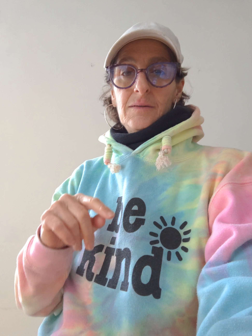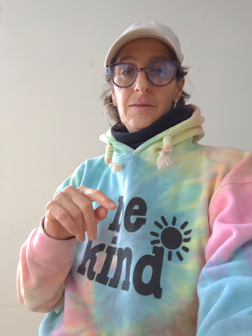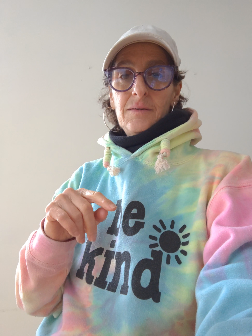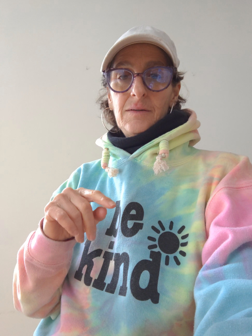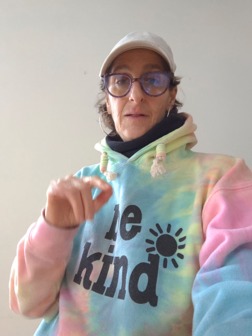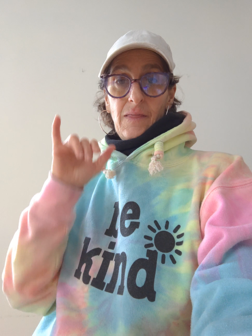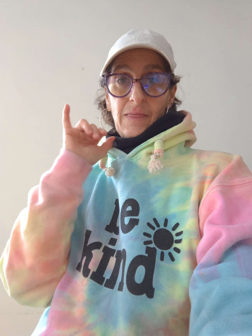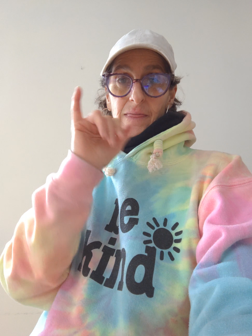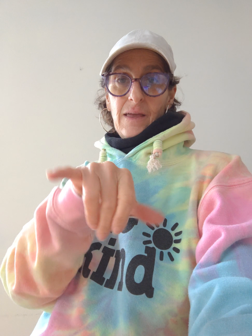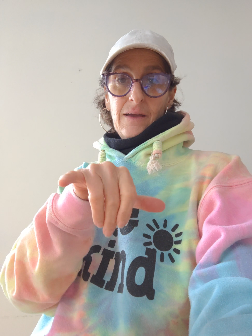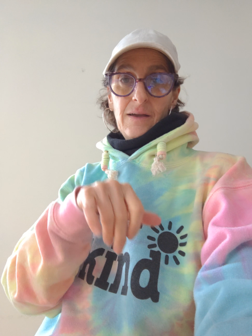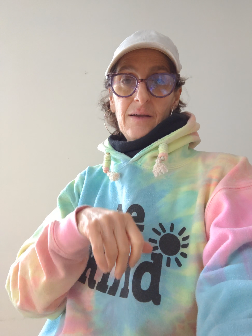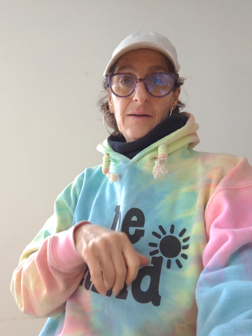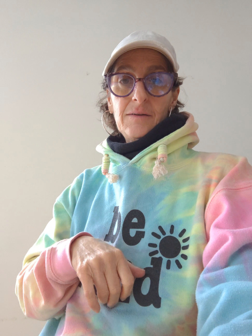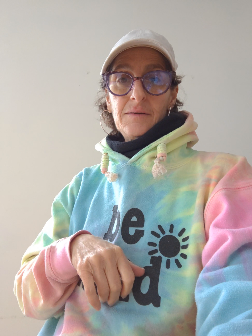that